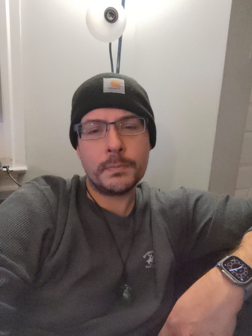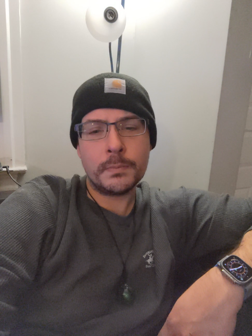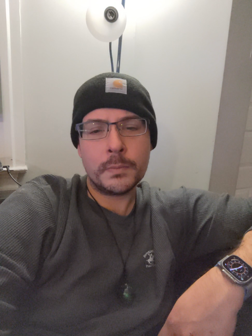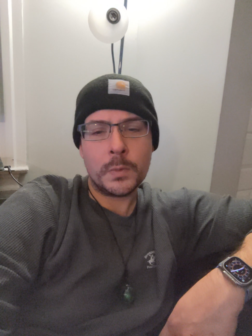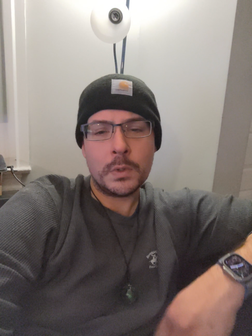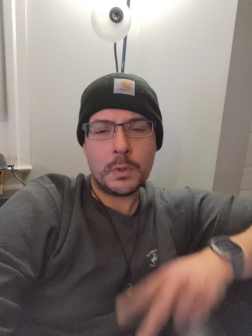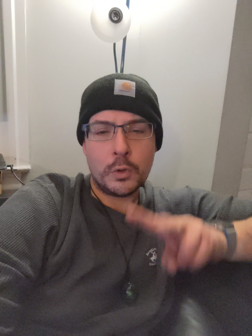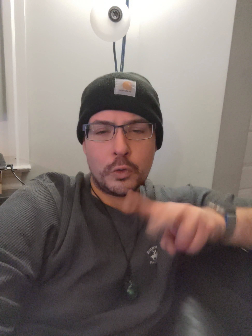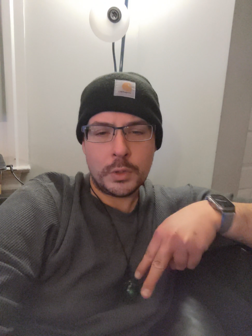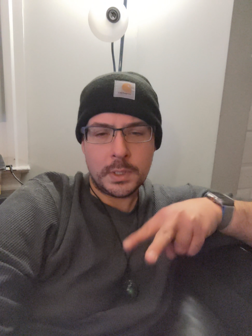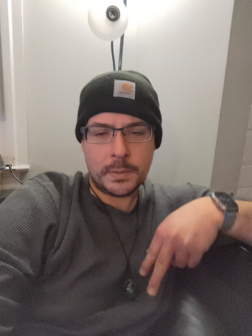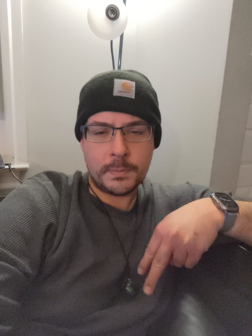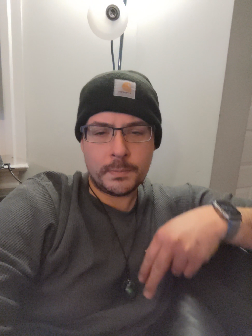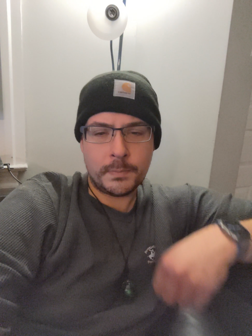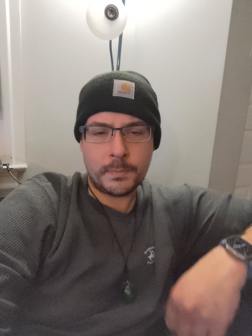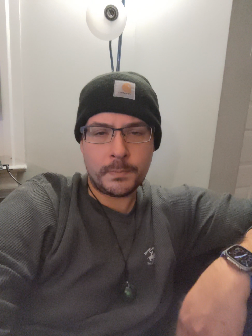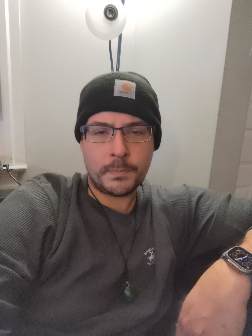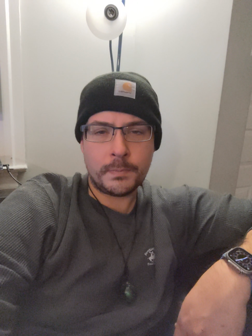read